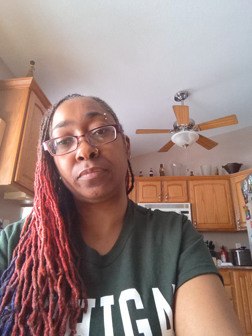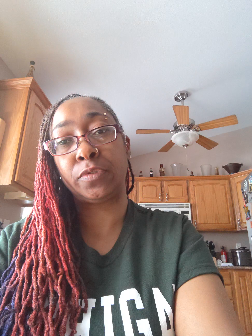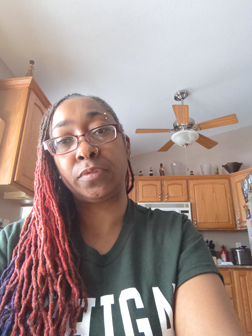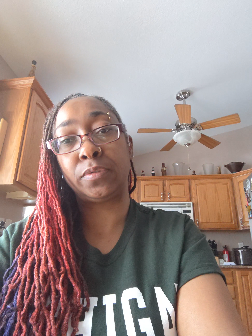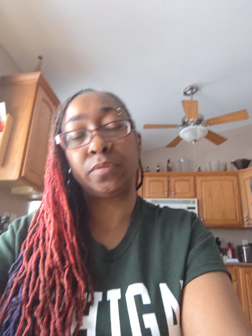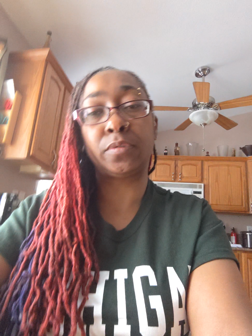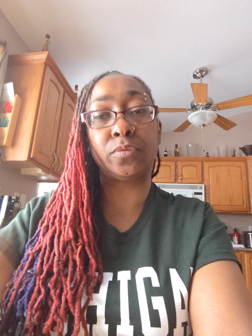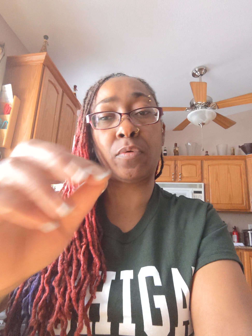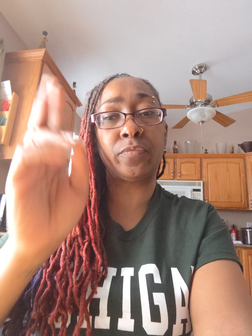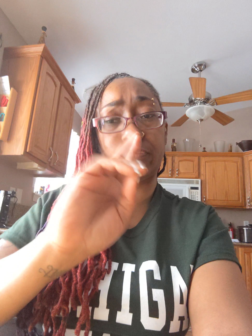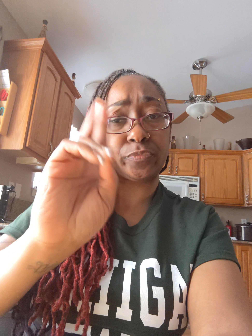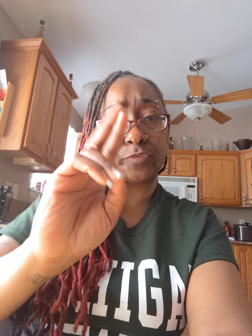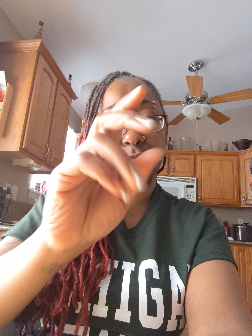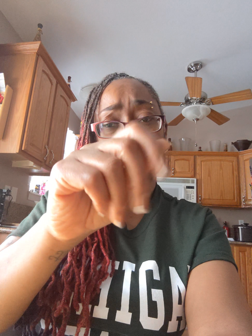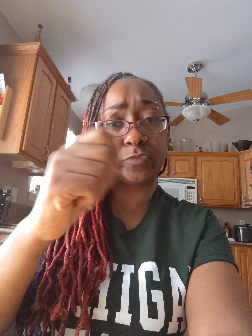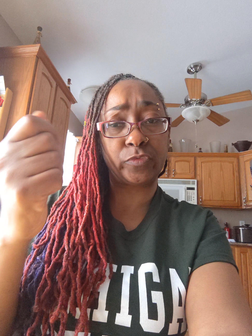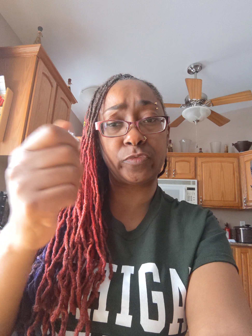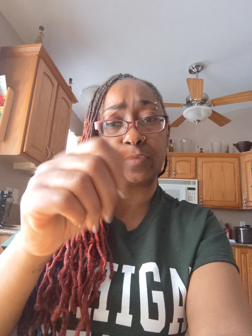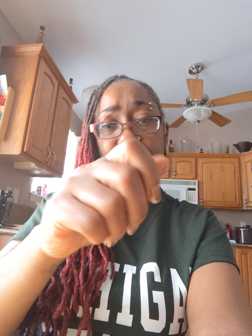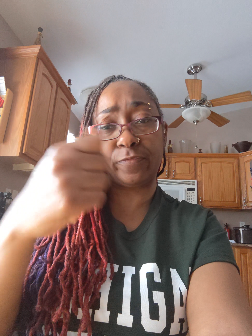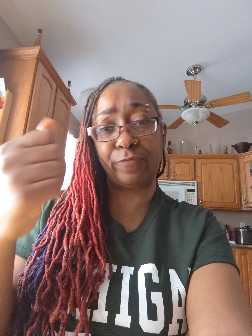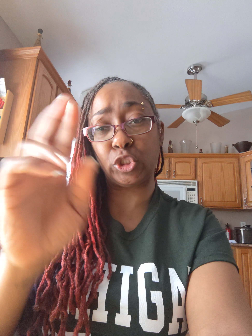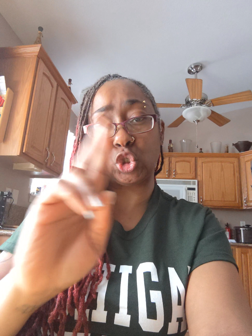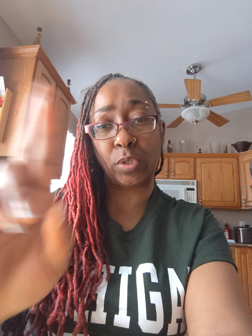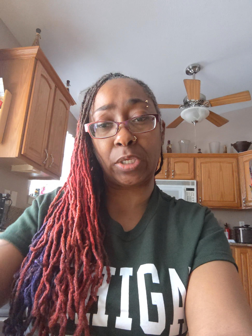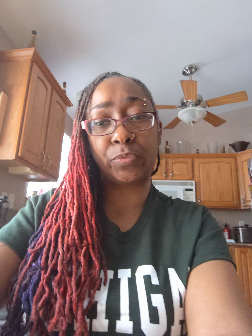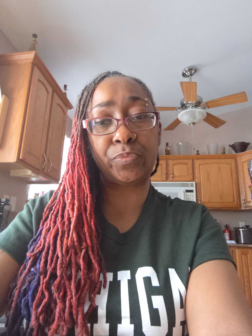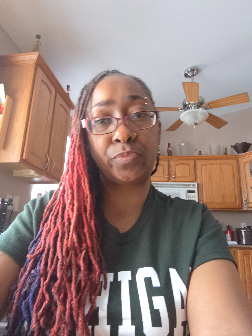refrigerator